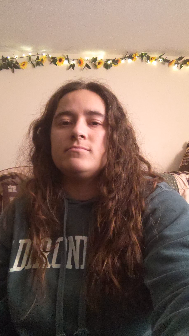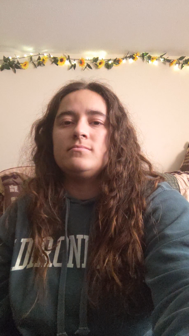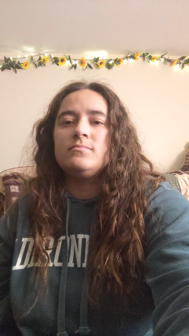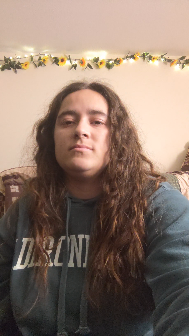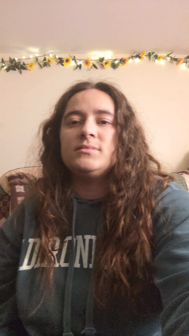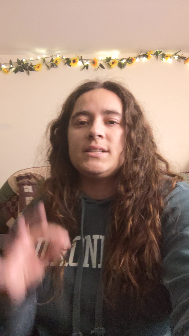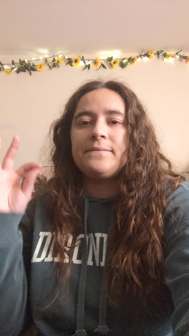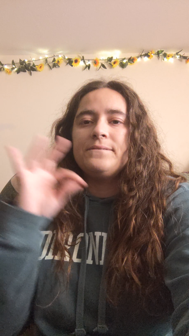fit